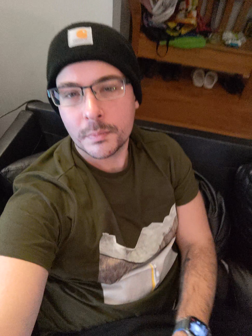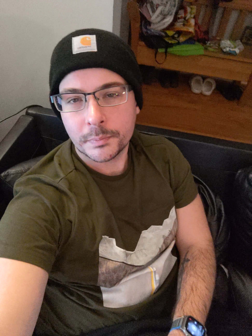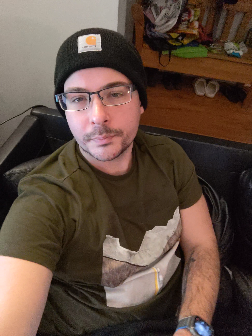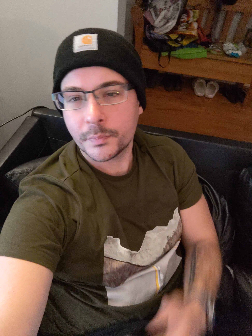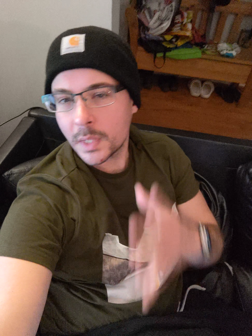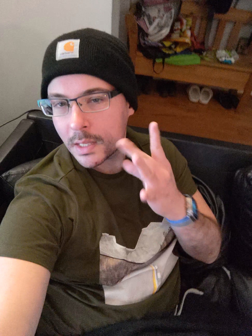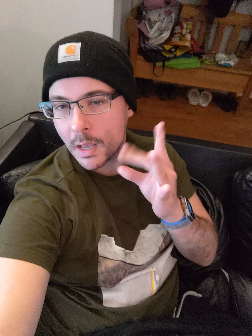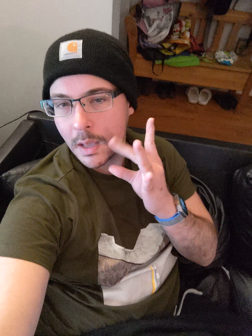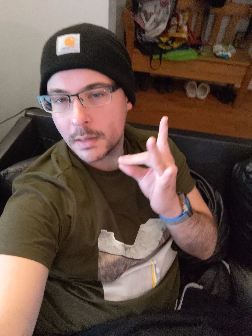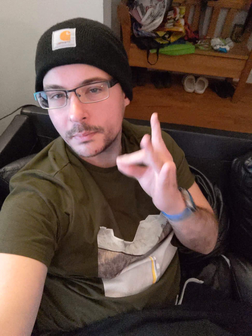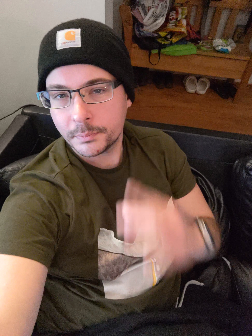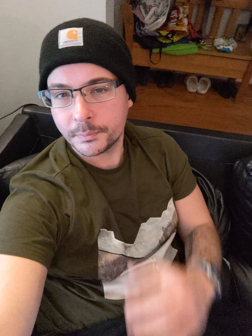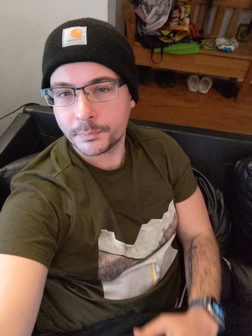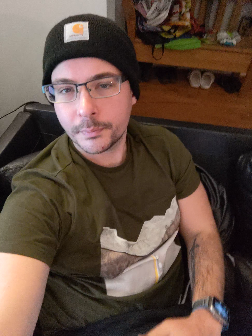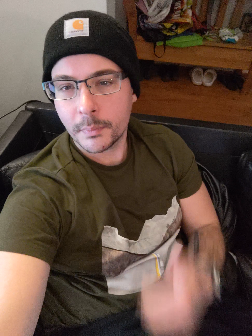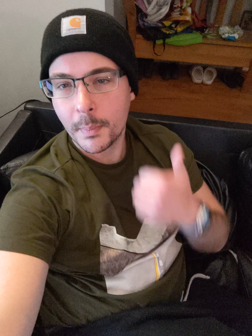cat